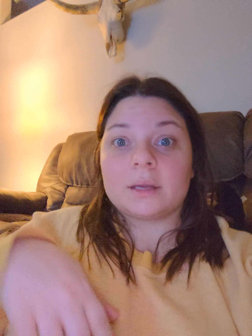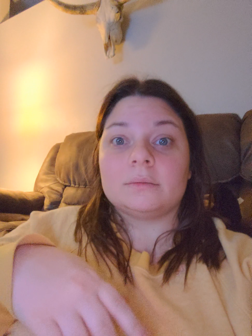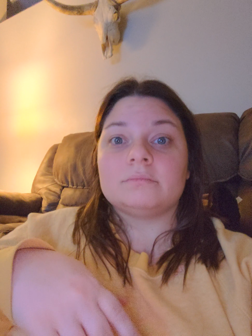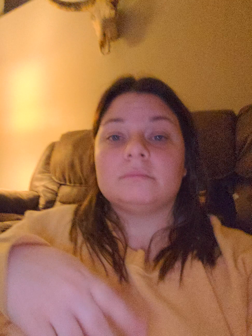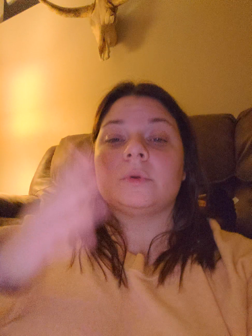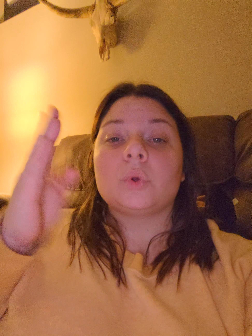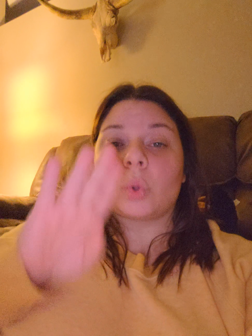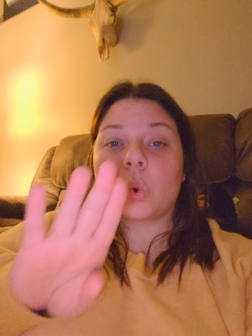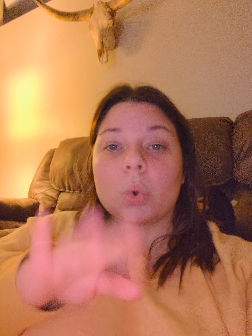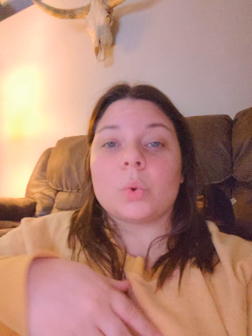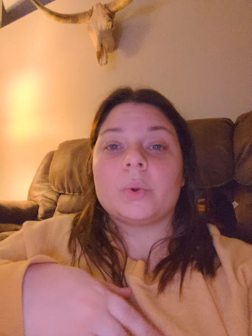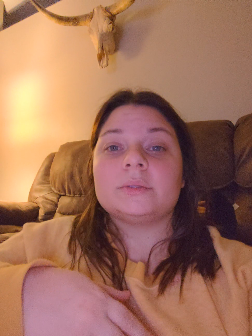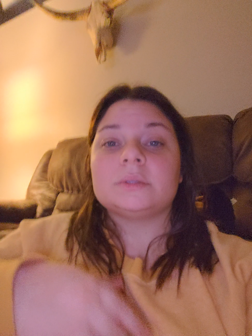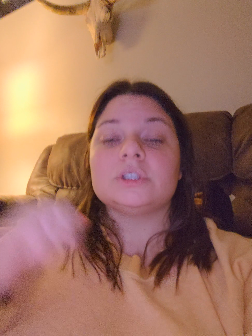close